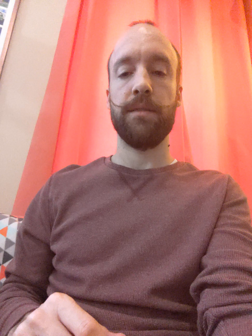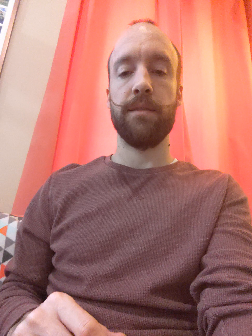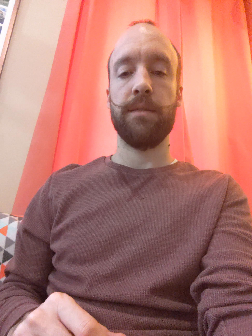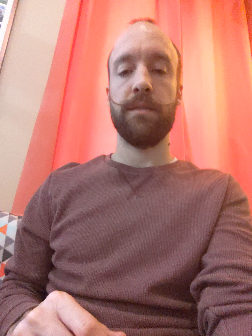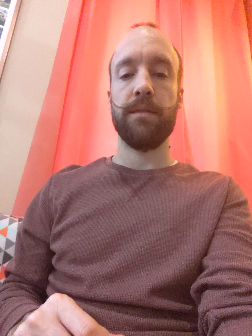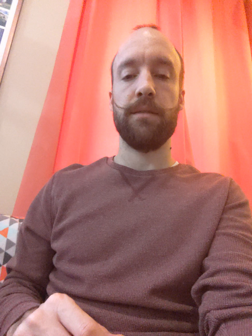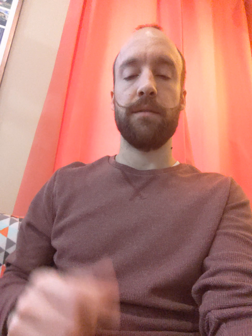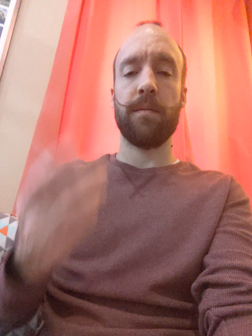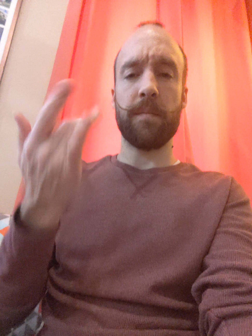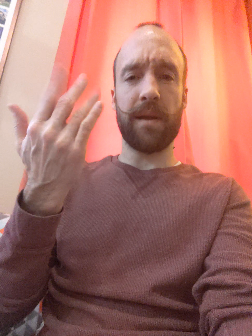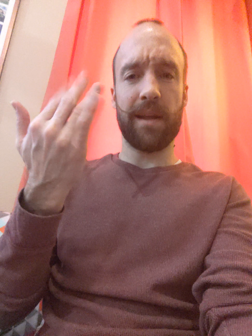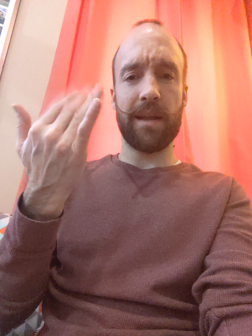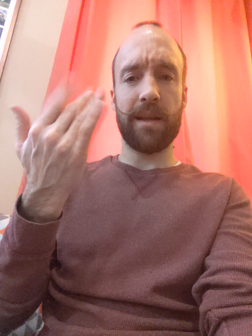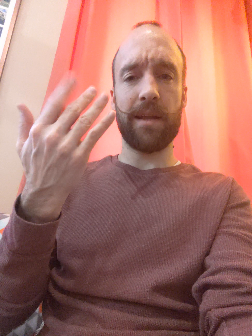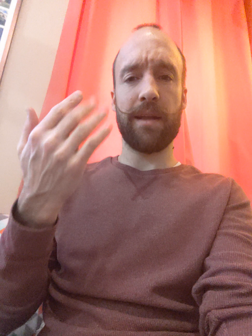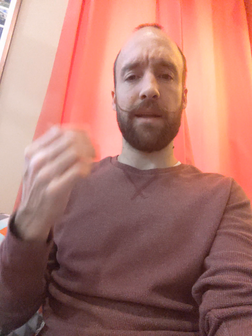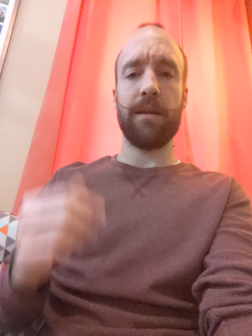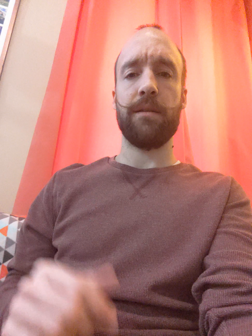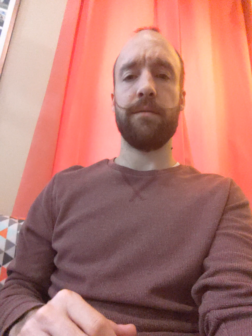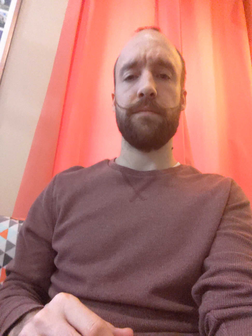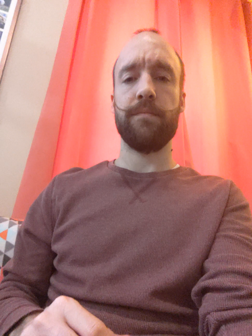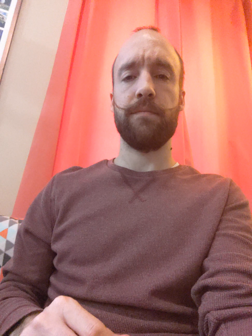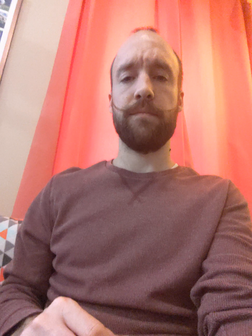wait